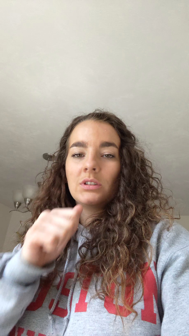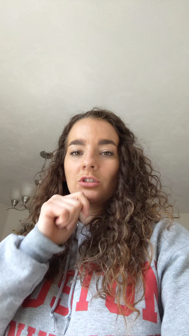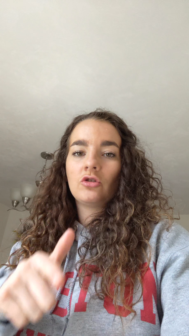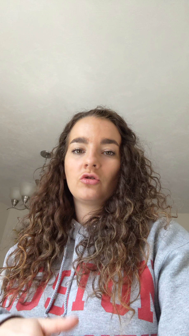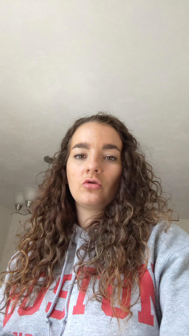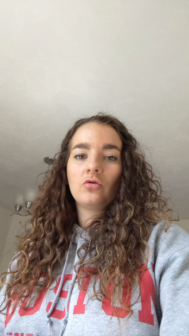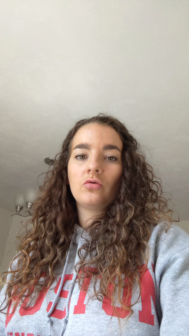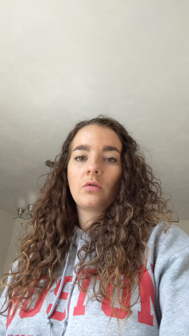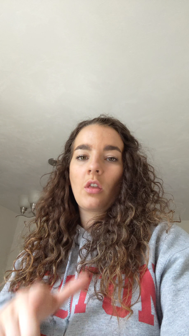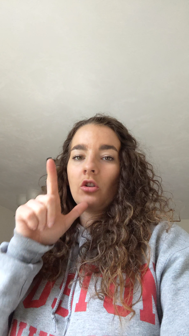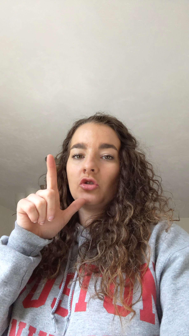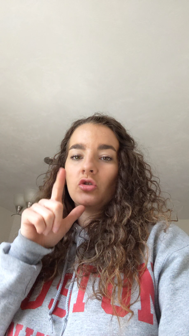lunch